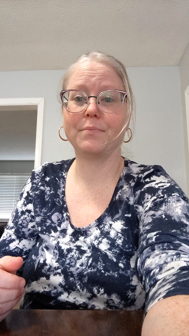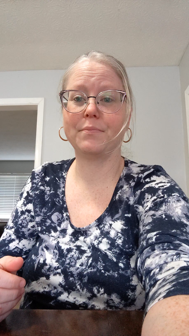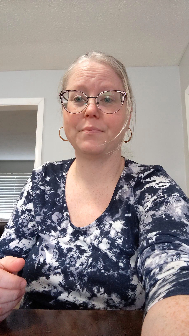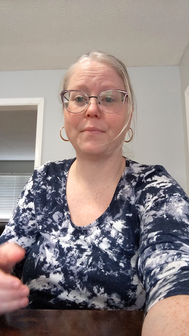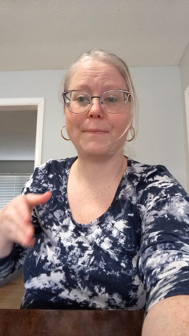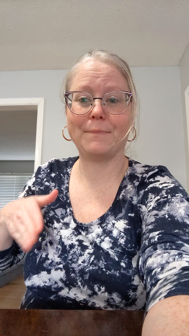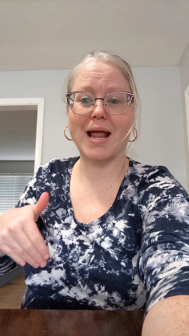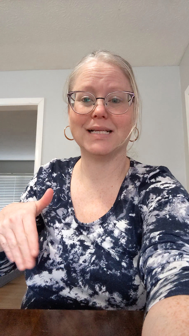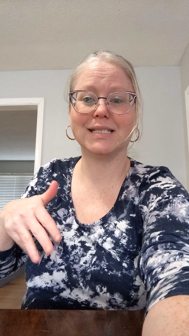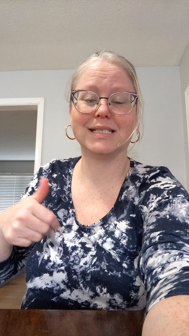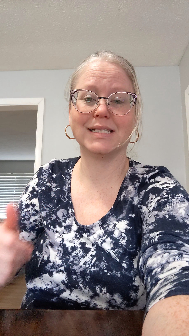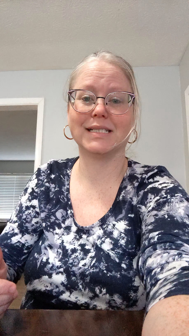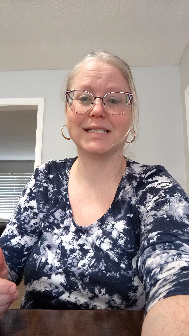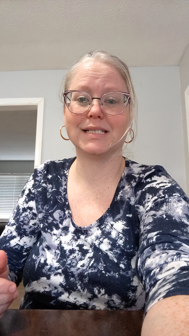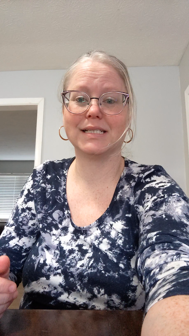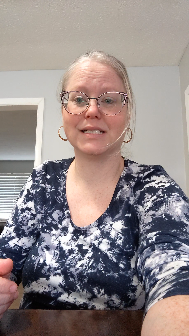pants